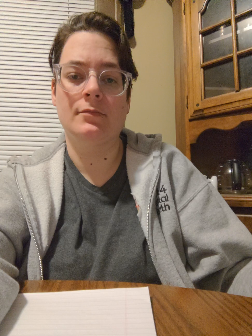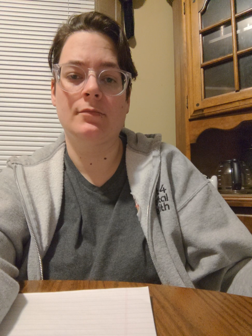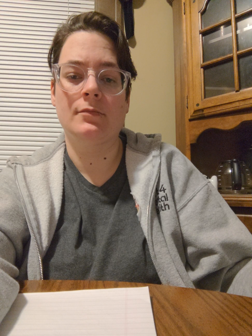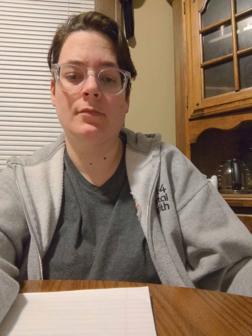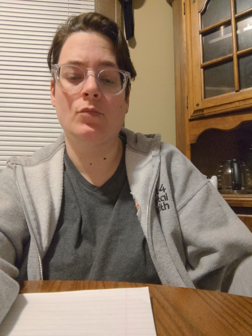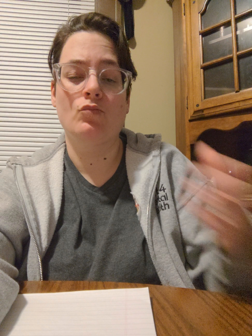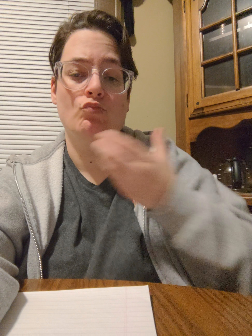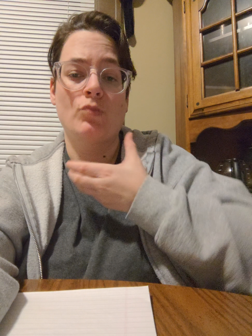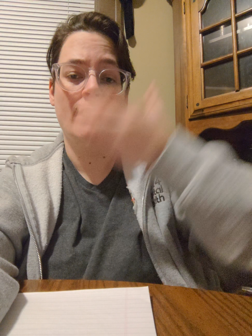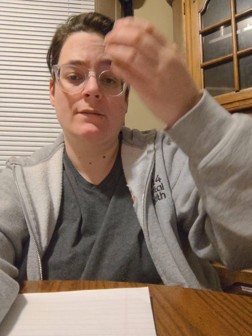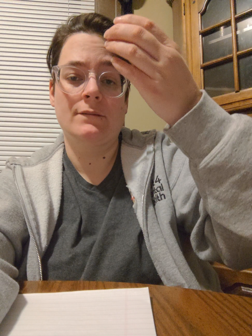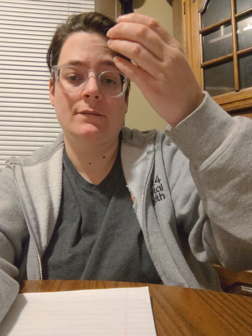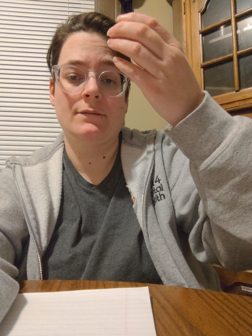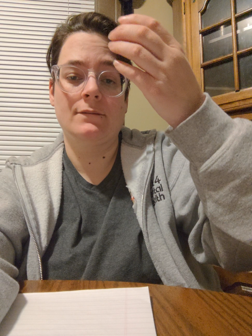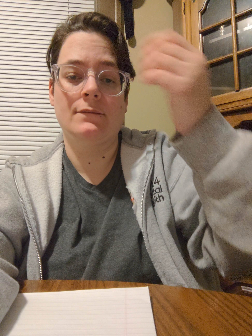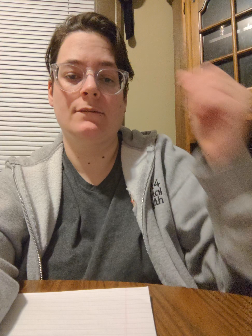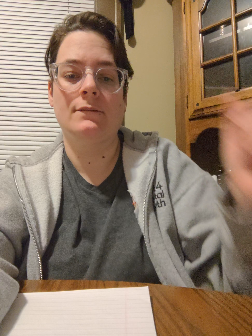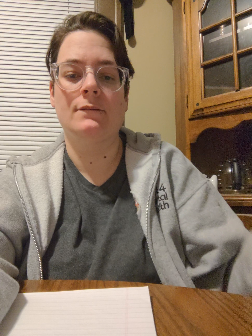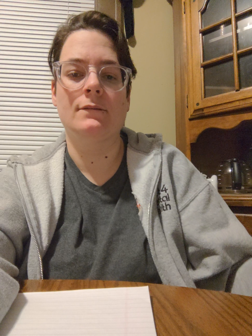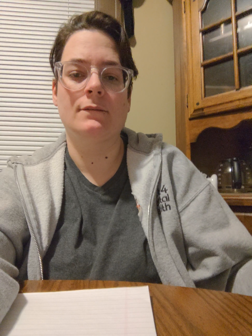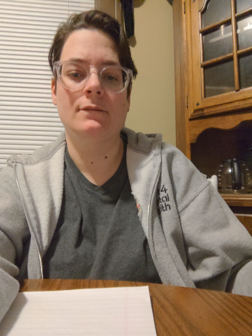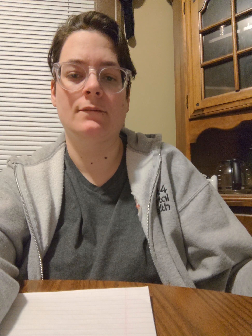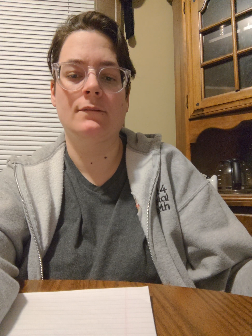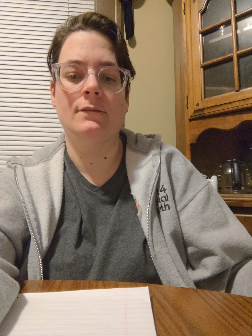giraffe